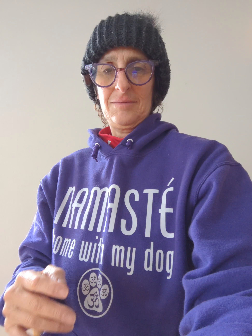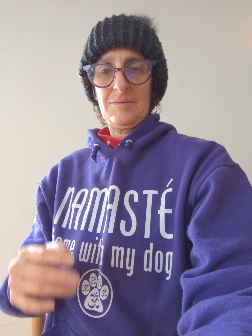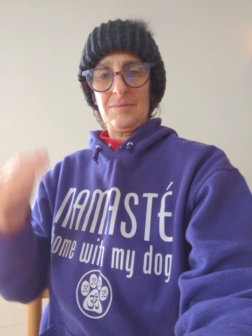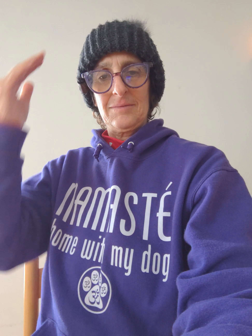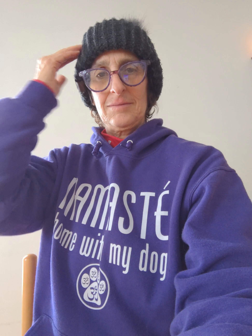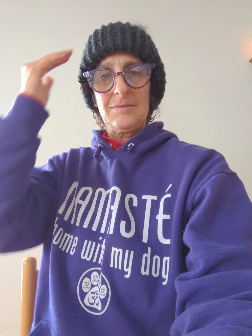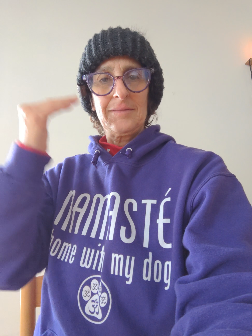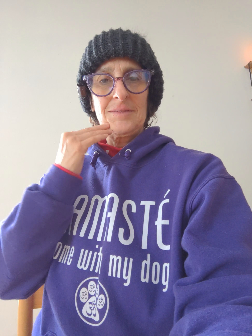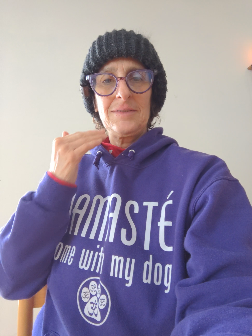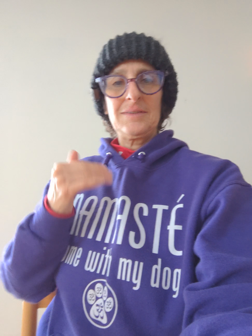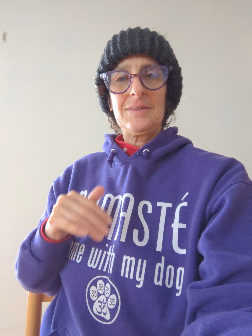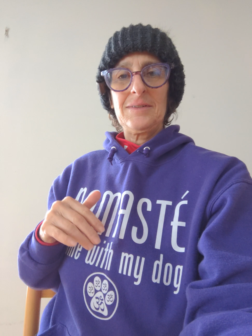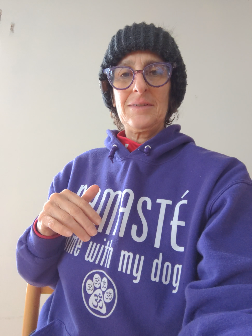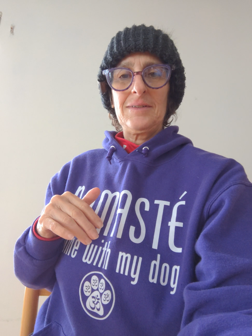head